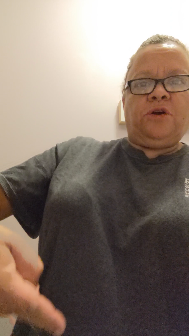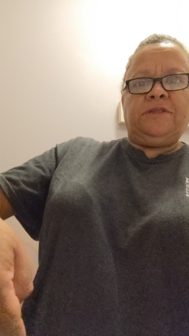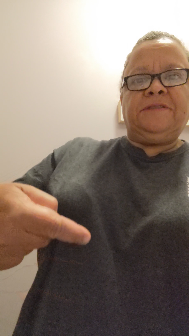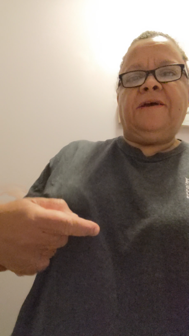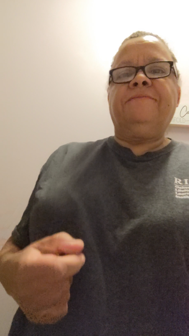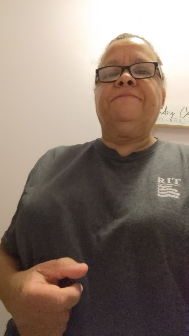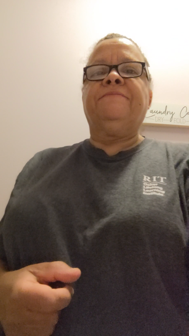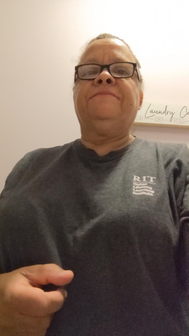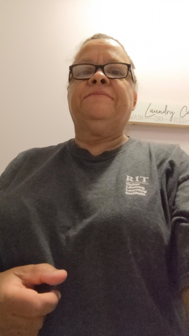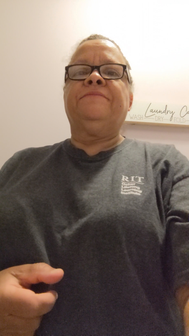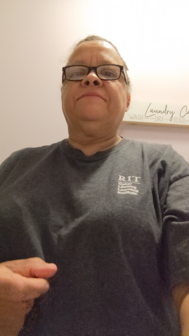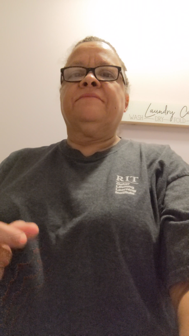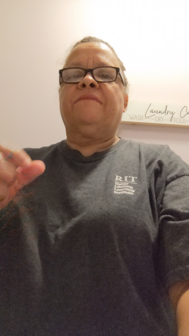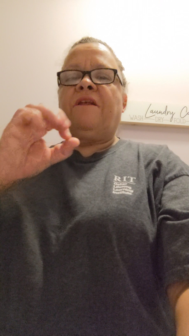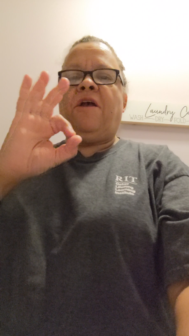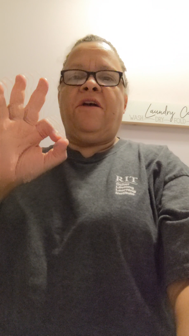of